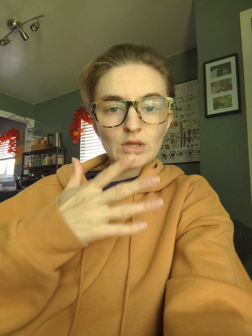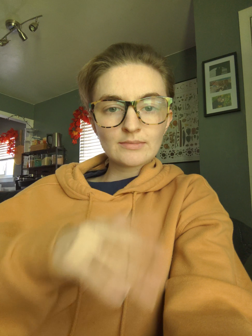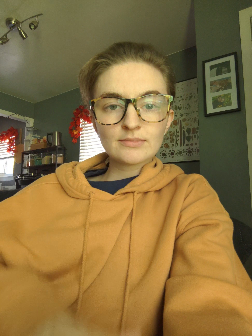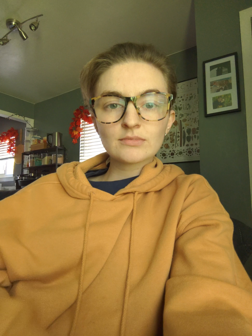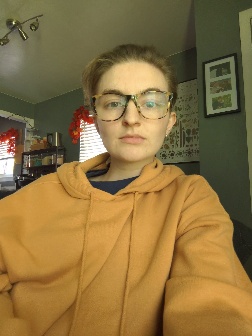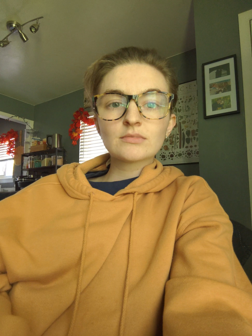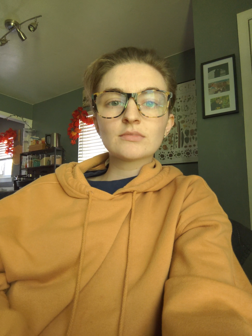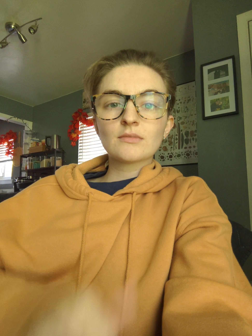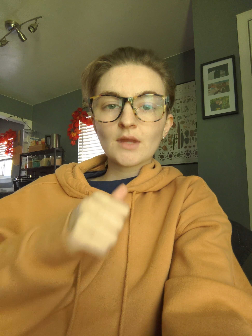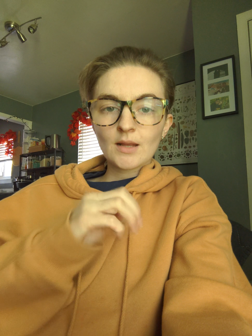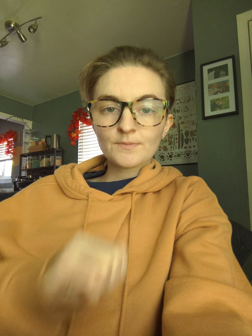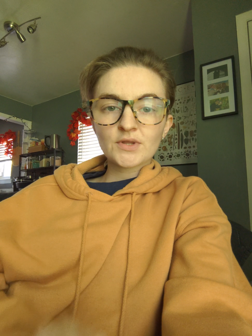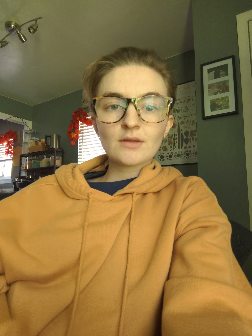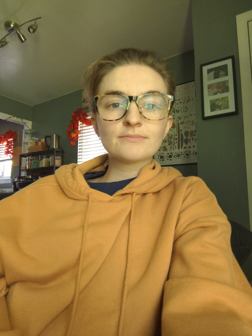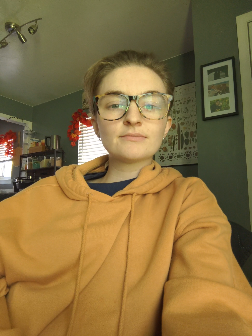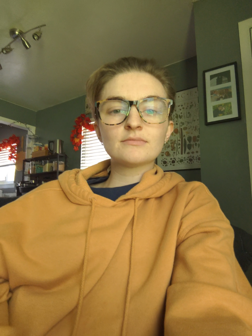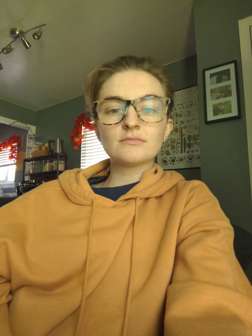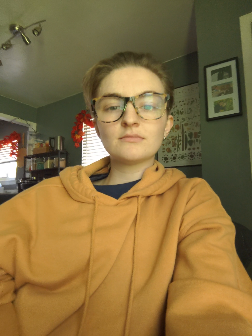am